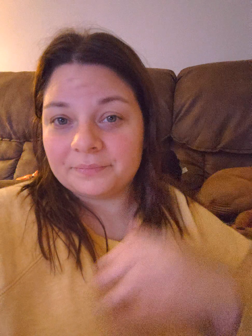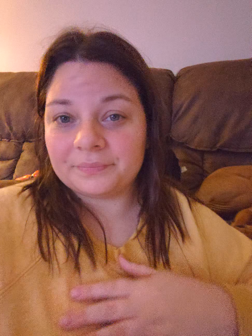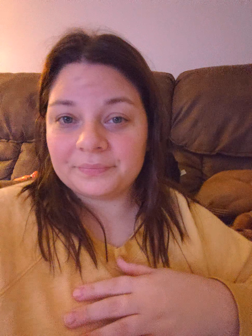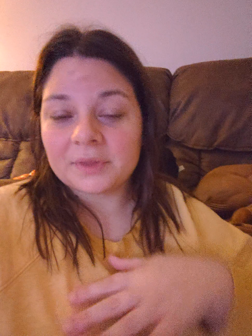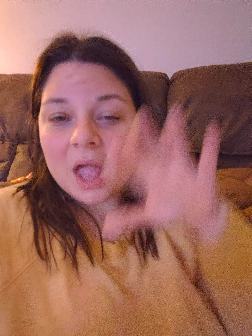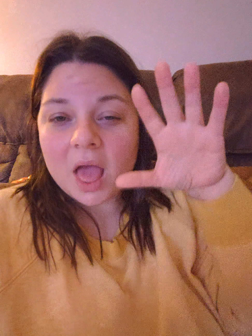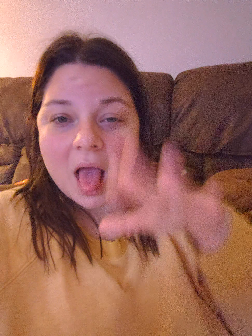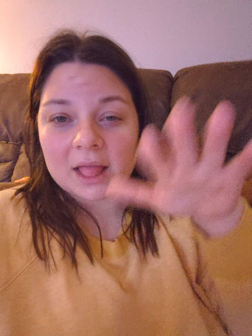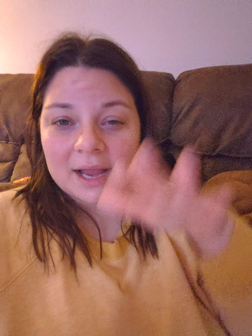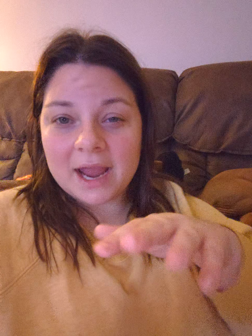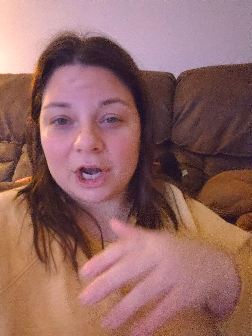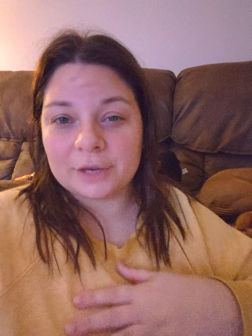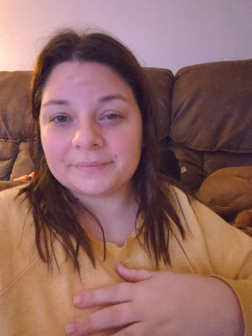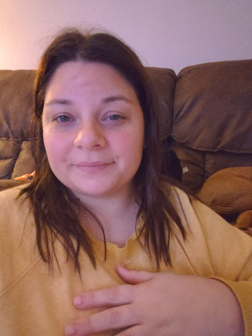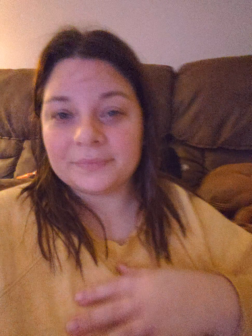alligator